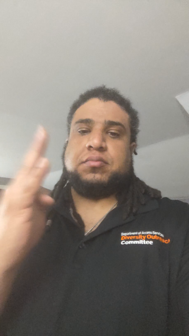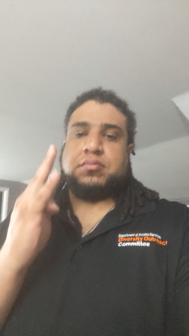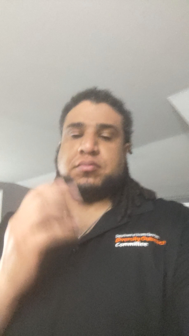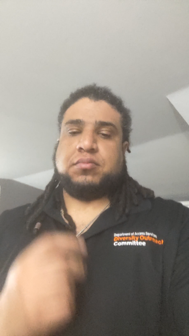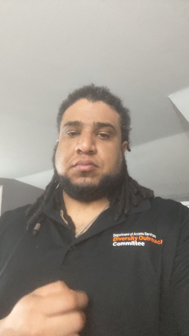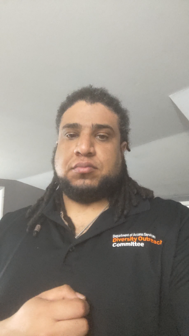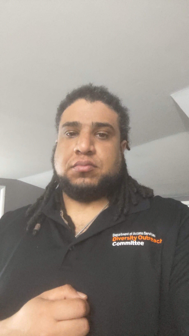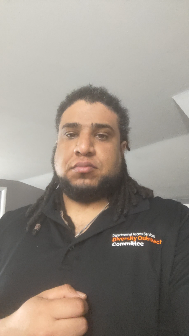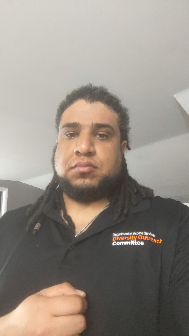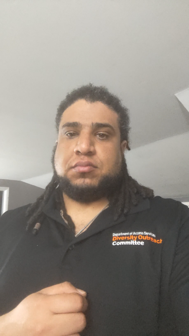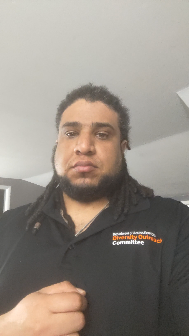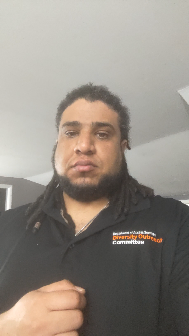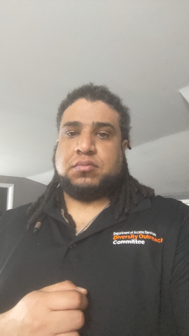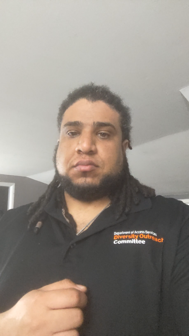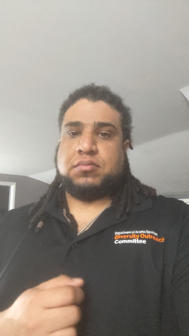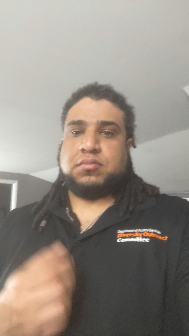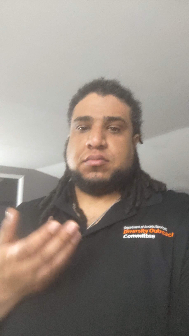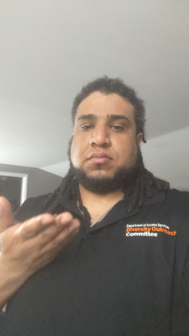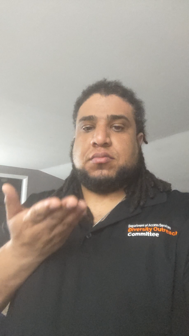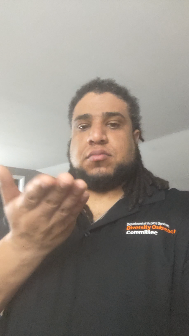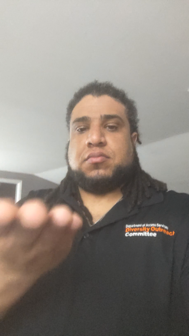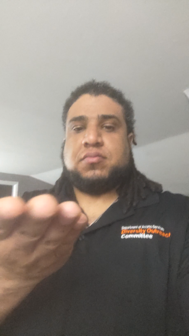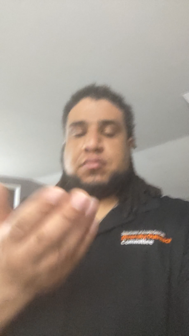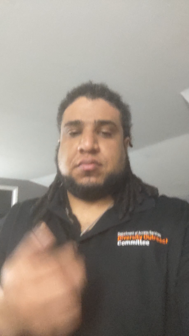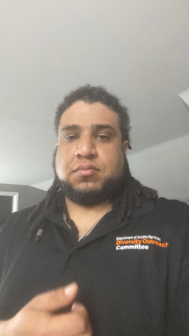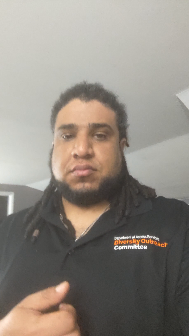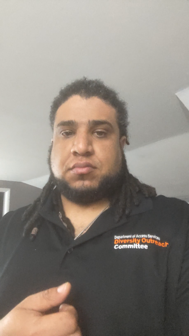oven